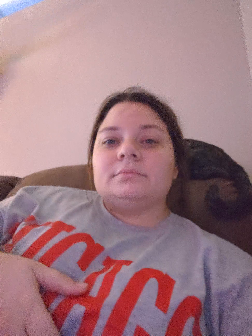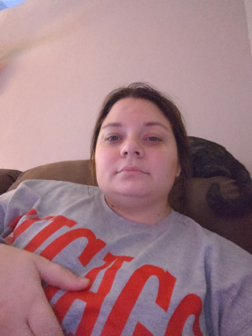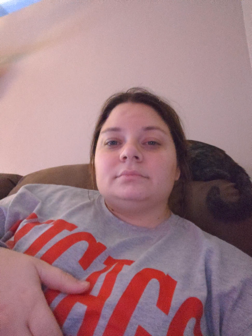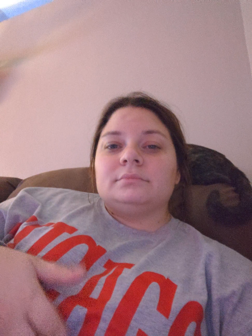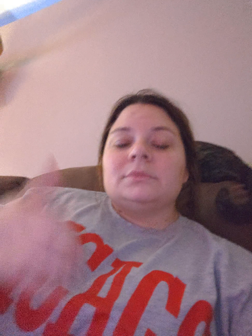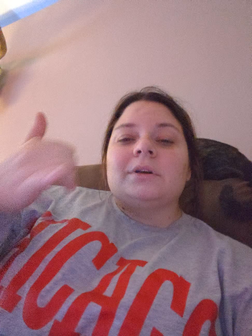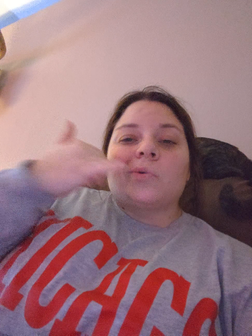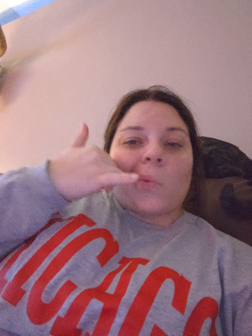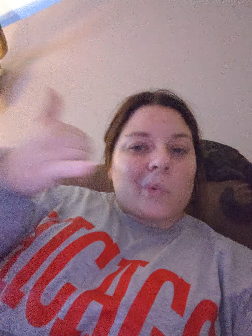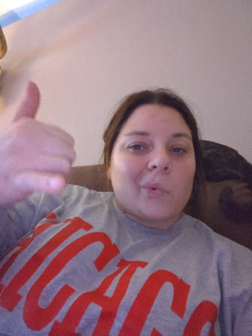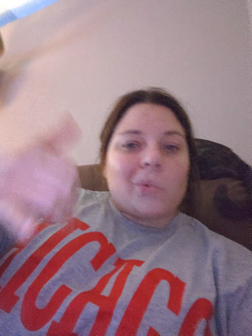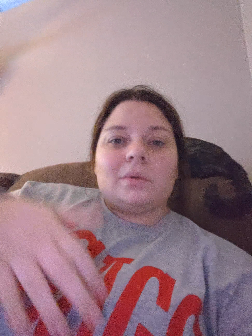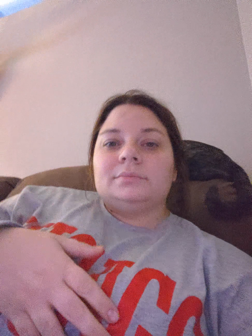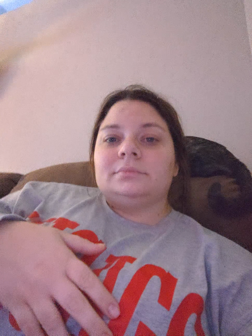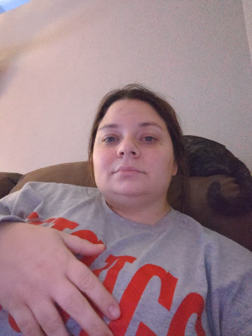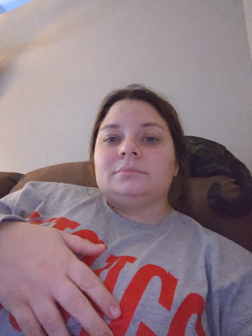call on the phone